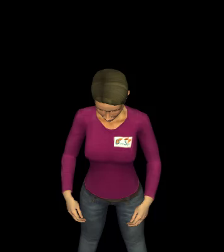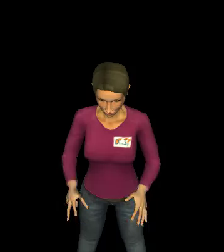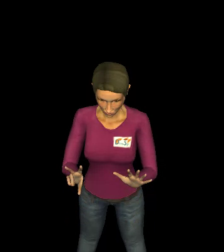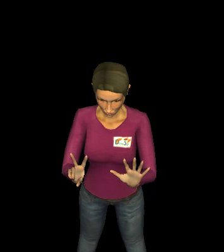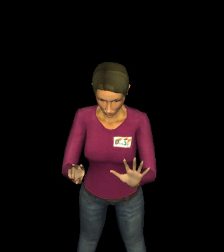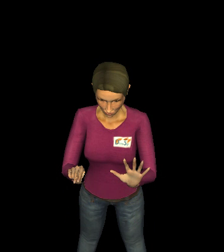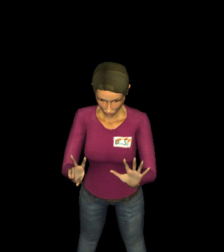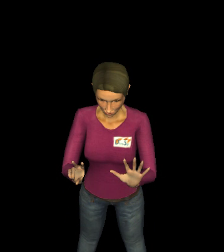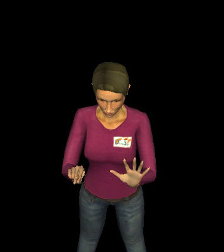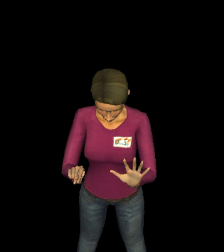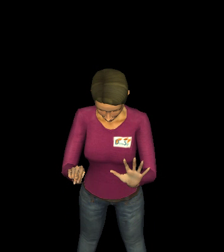80